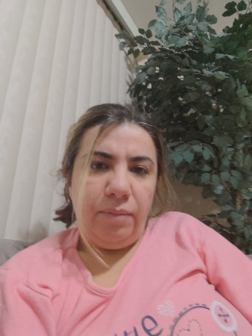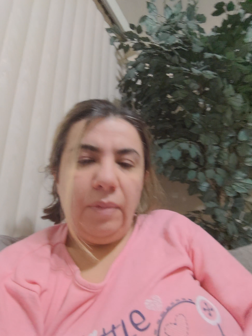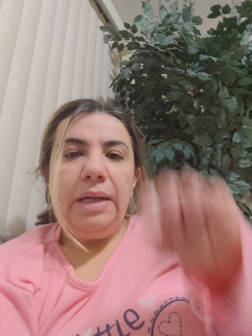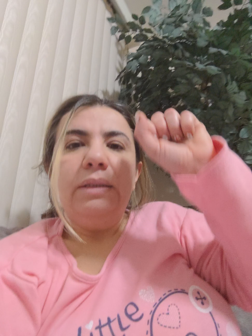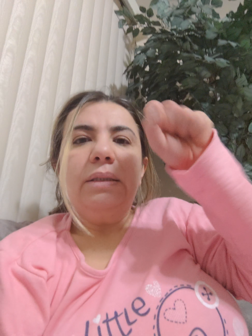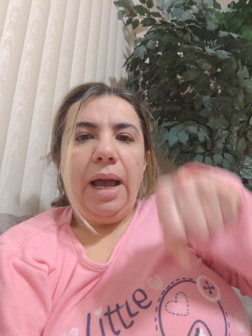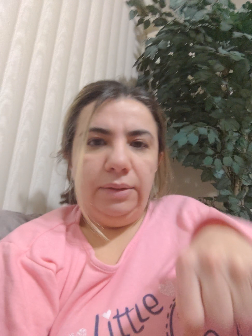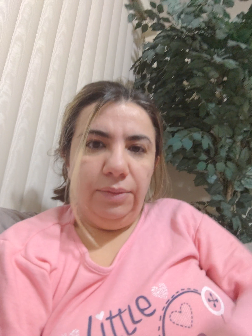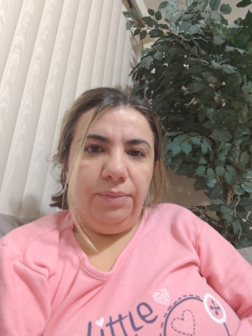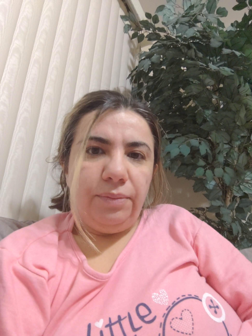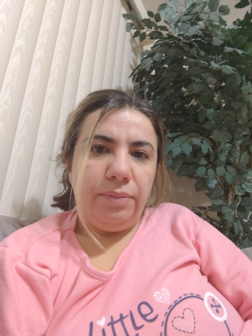can